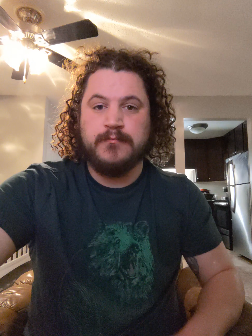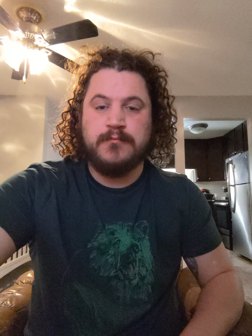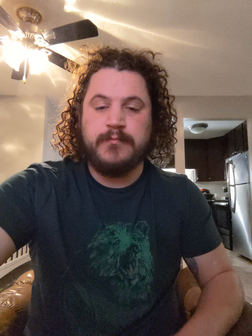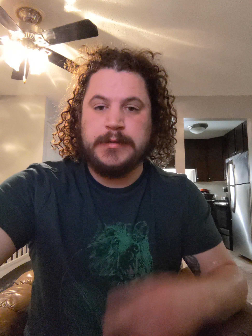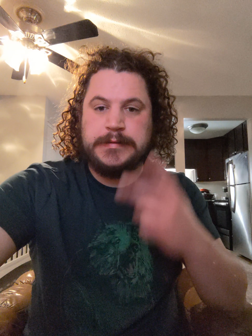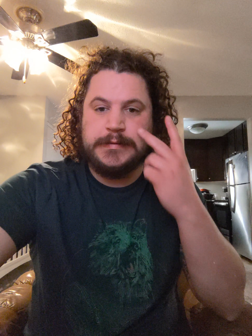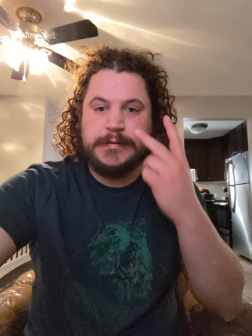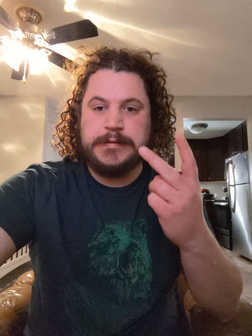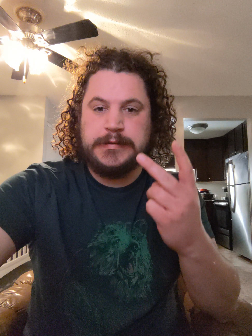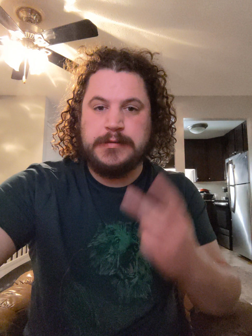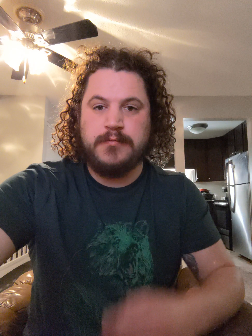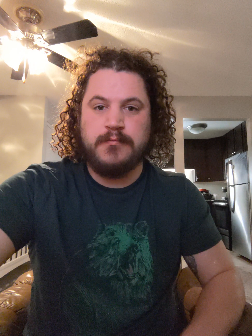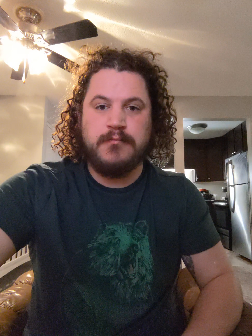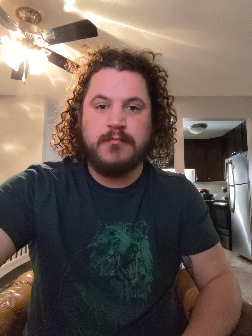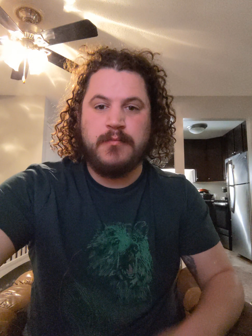see